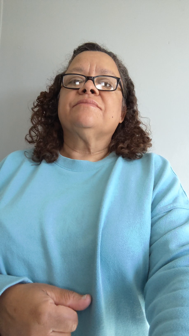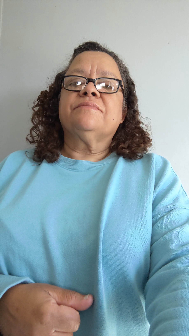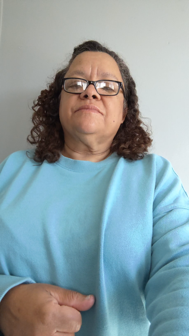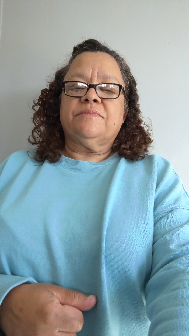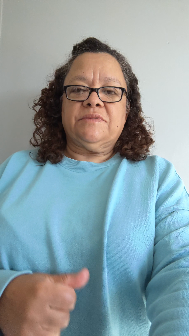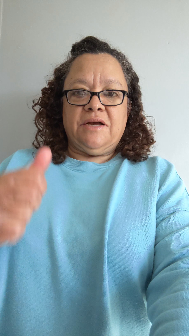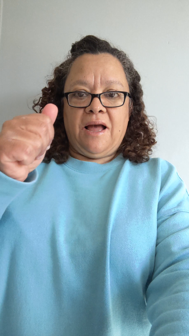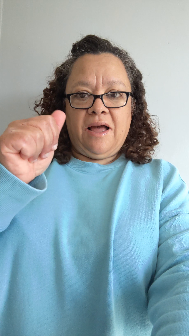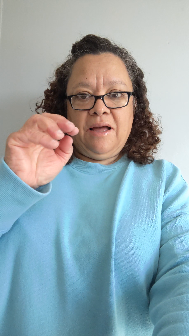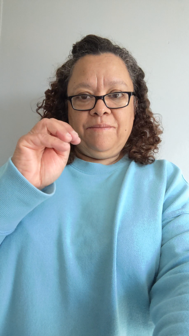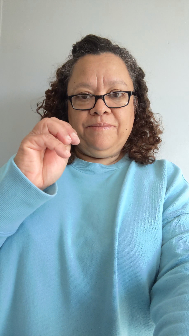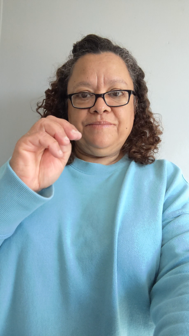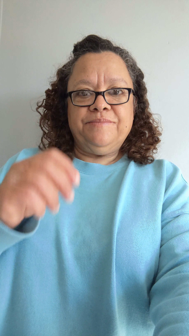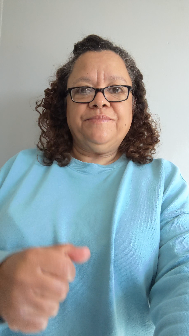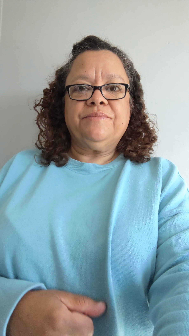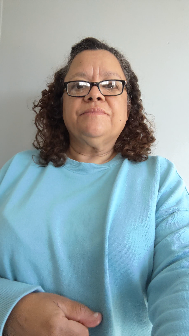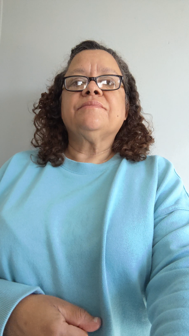am